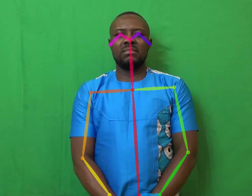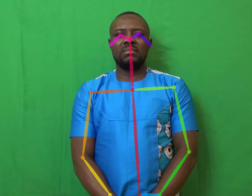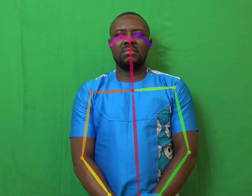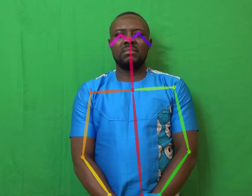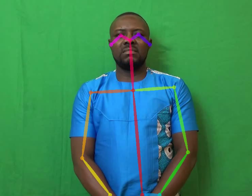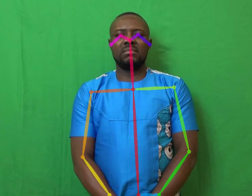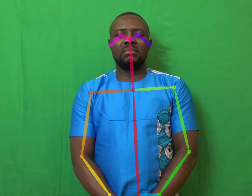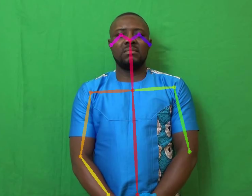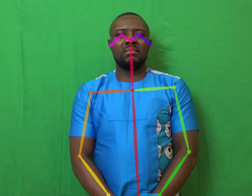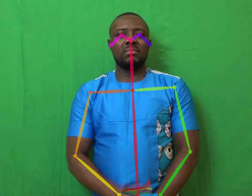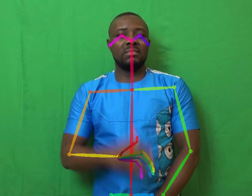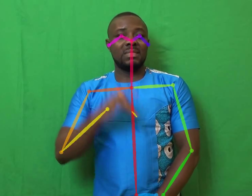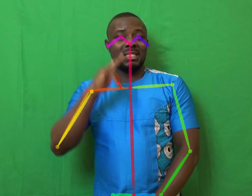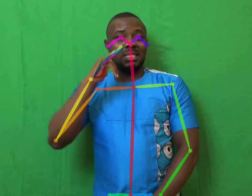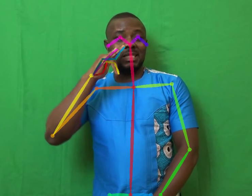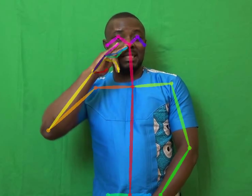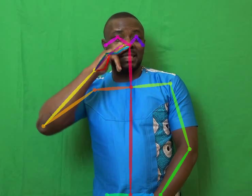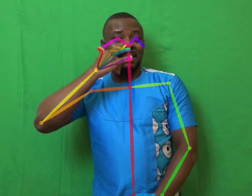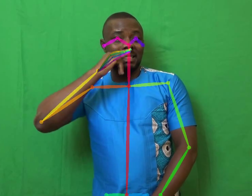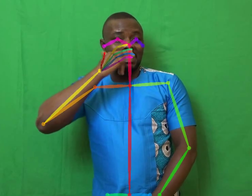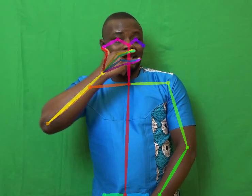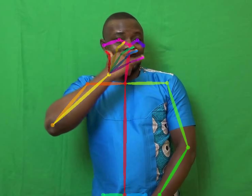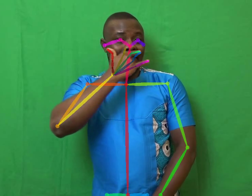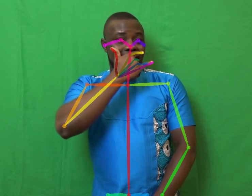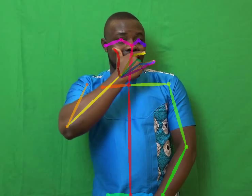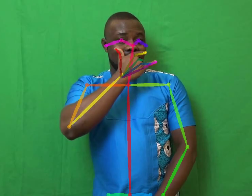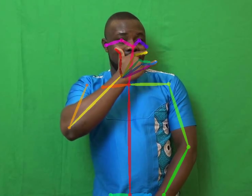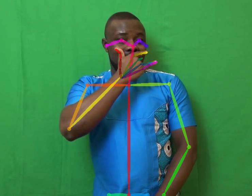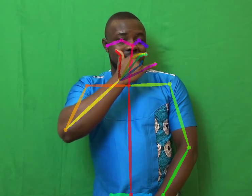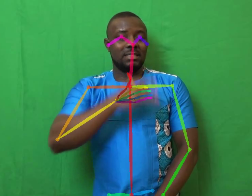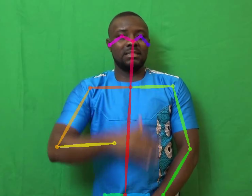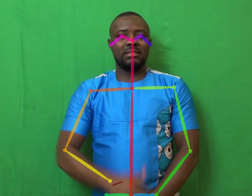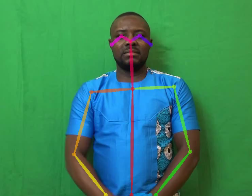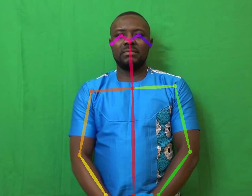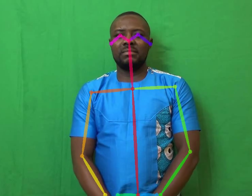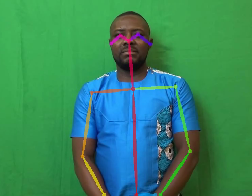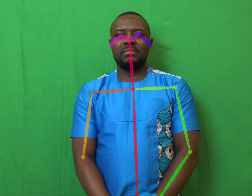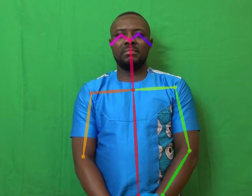kid